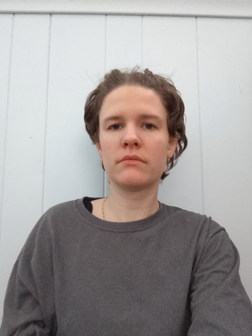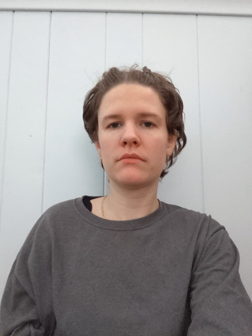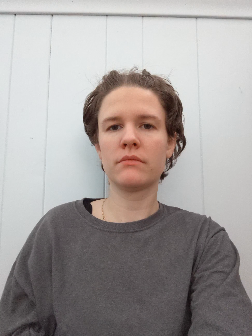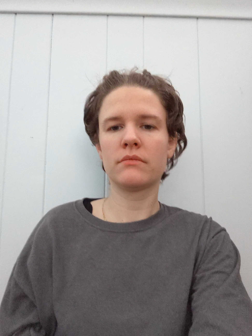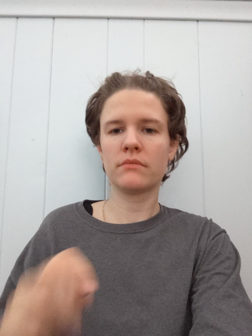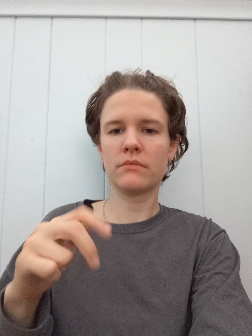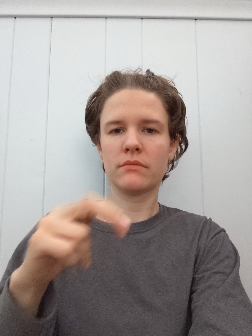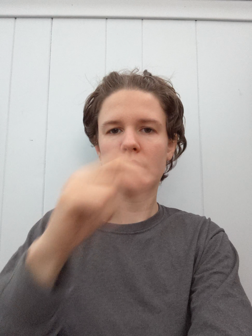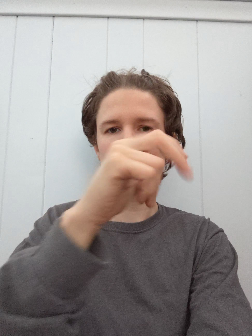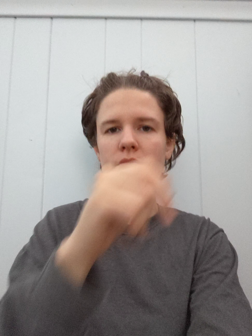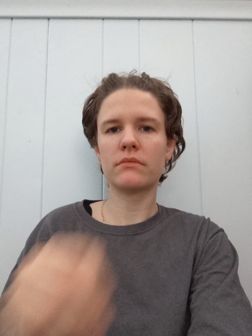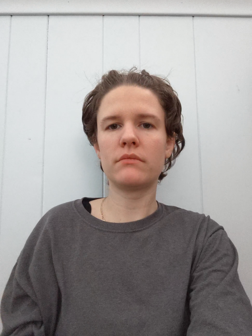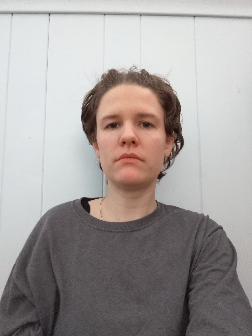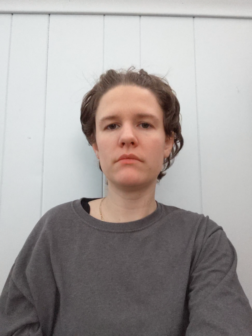stairs